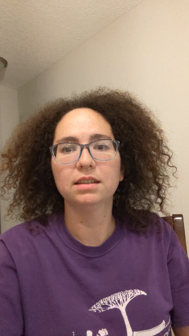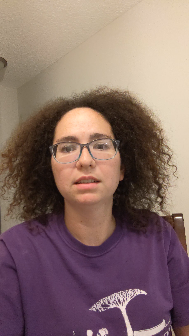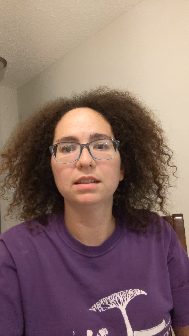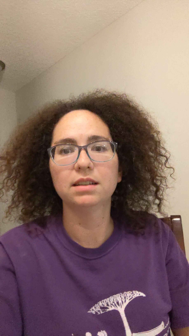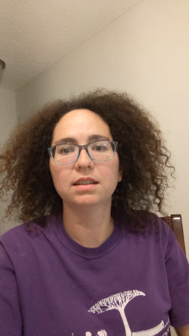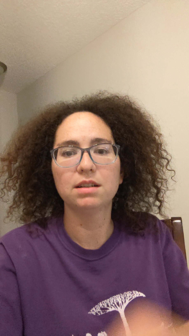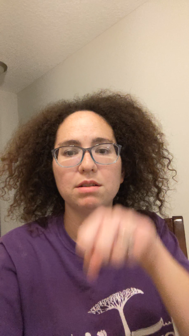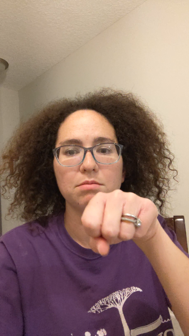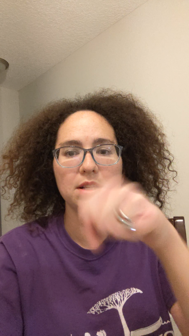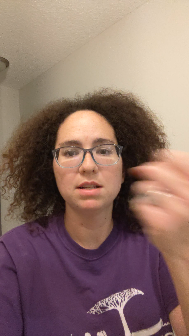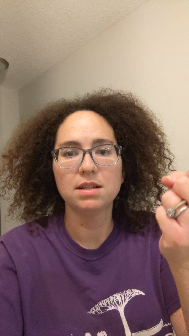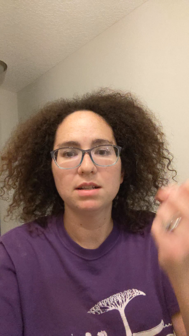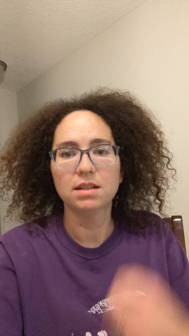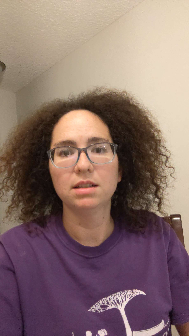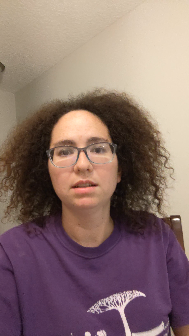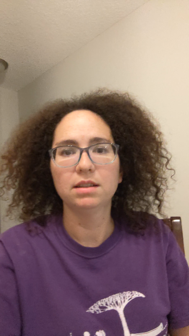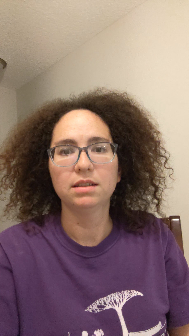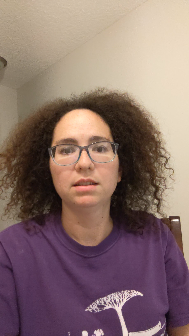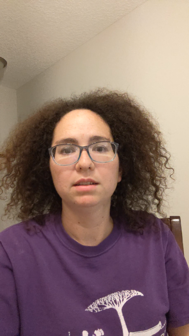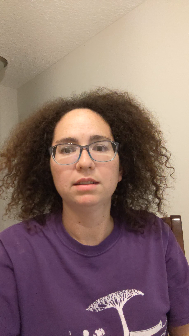break